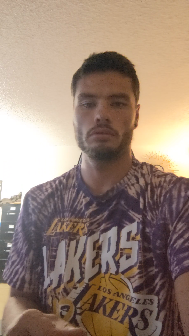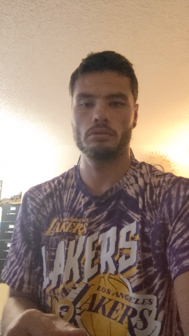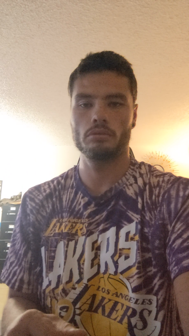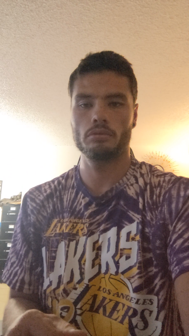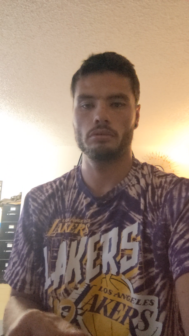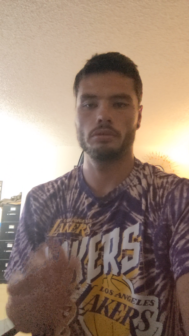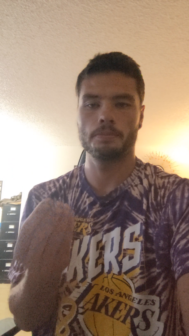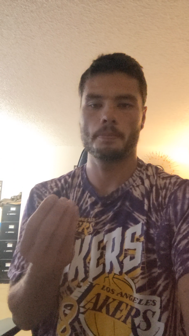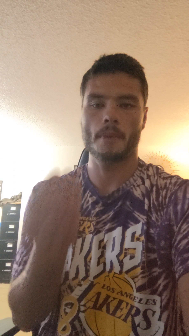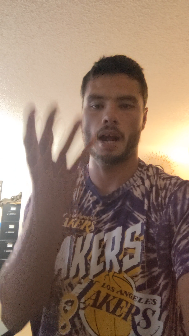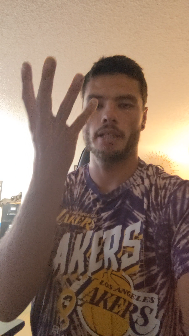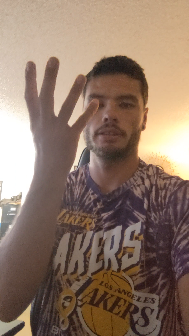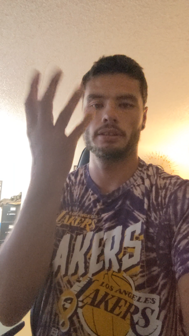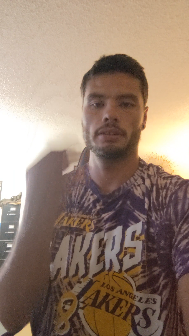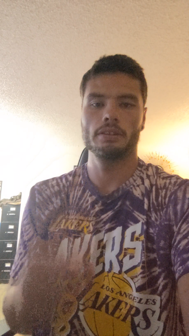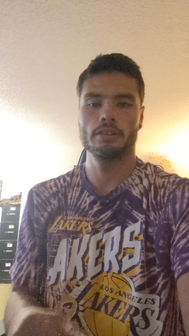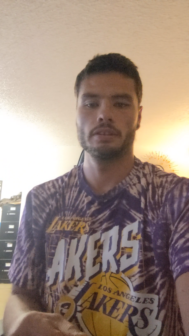plants